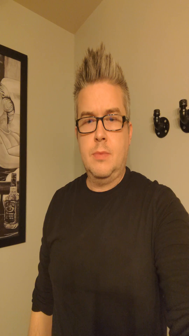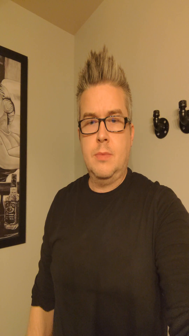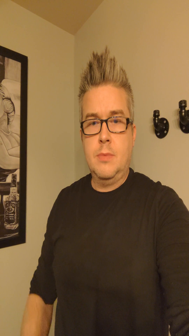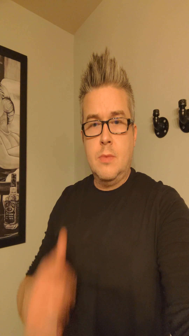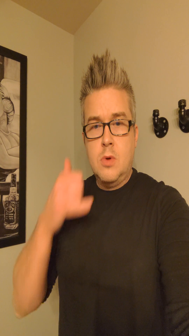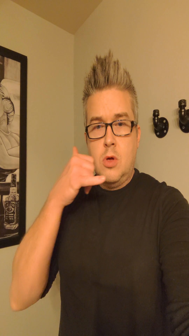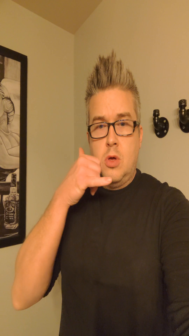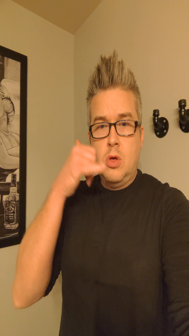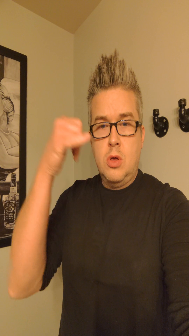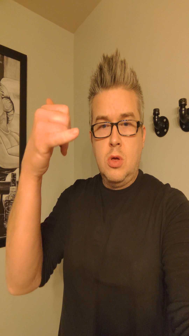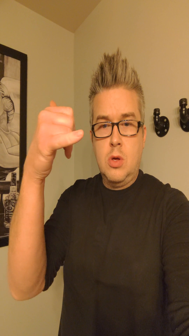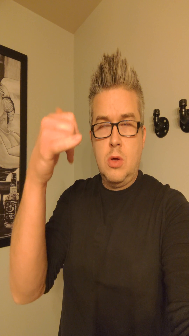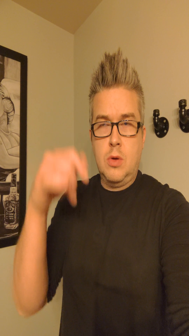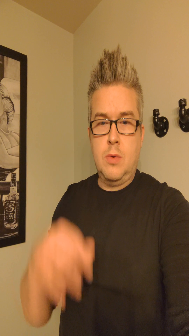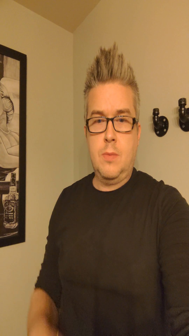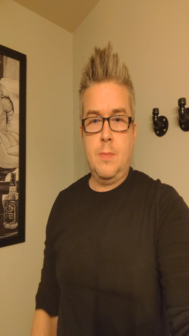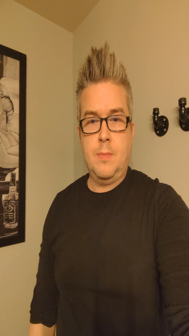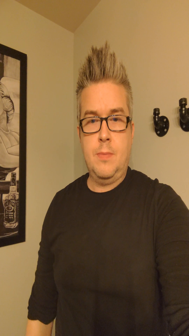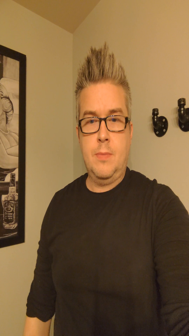call on the phone